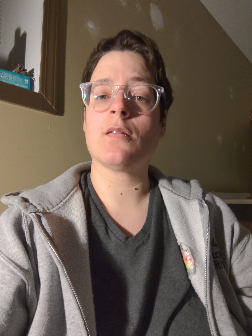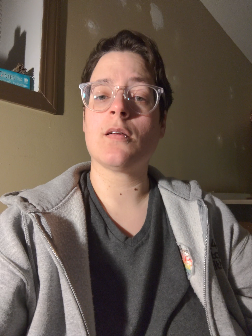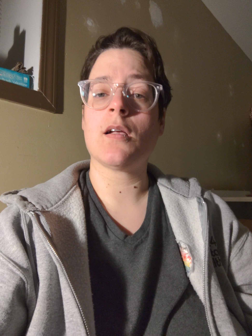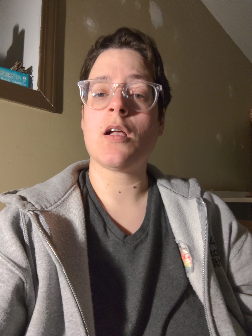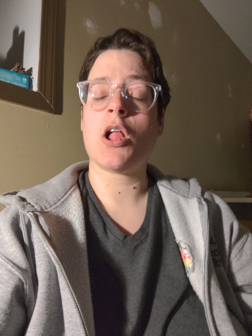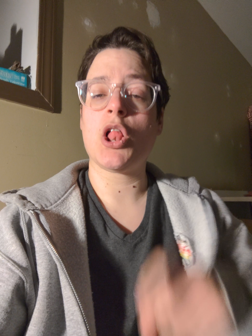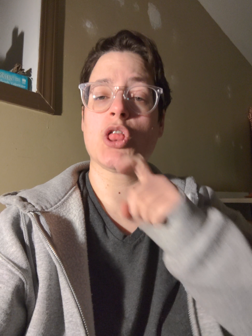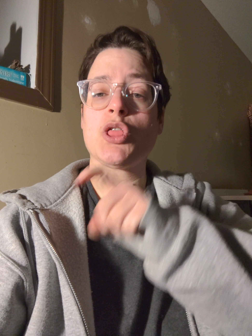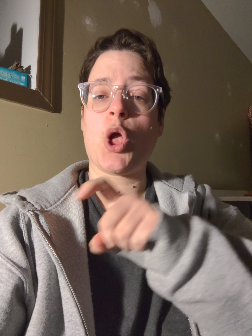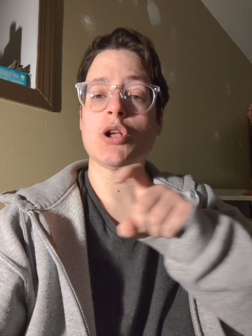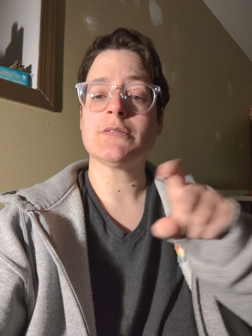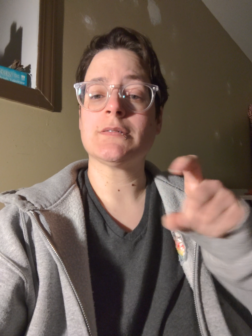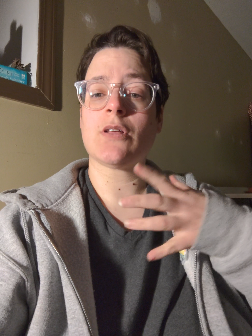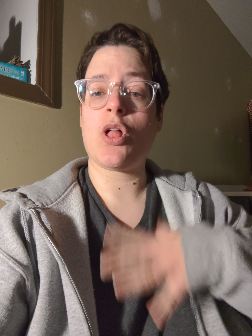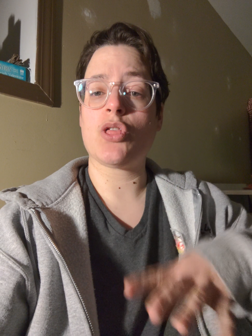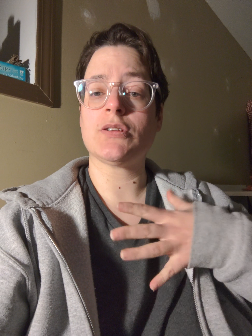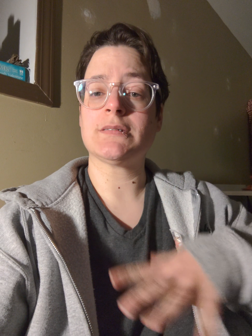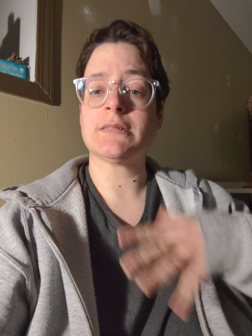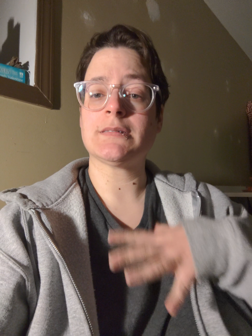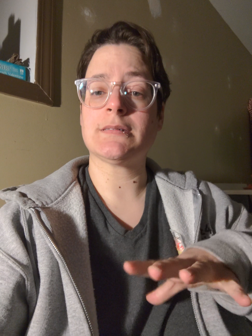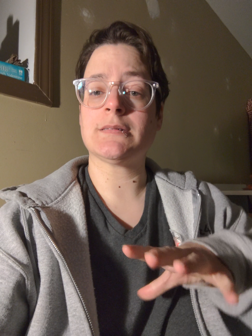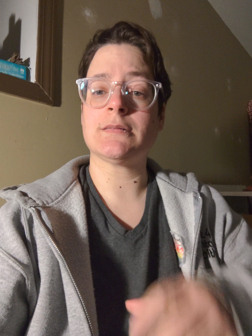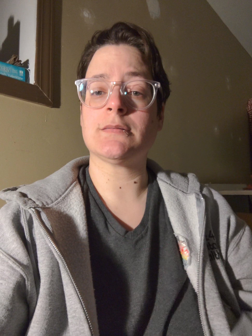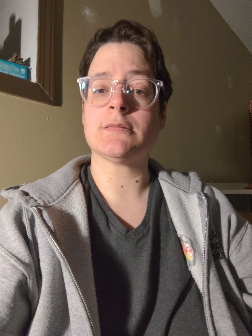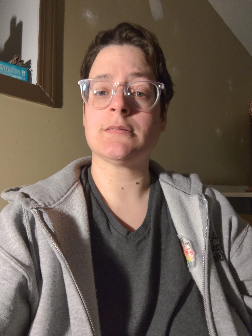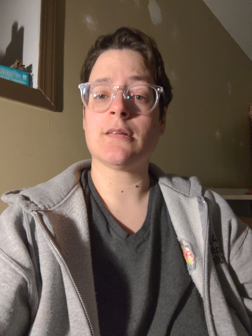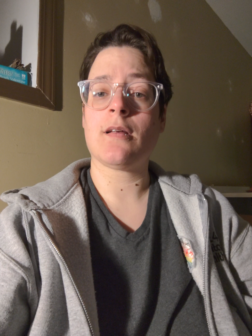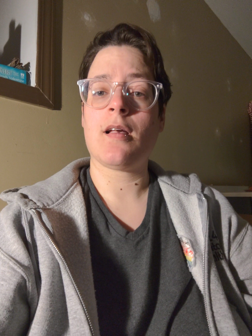closet